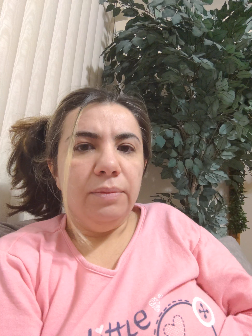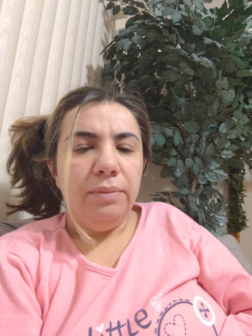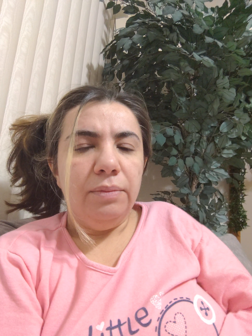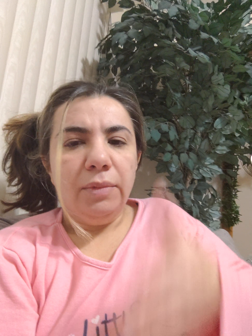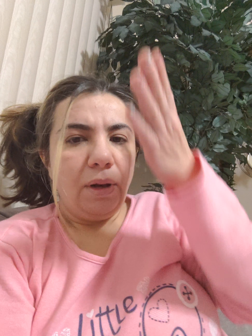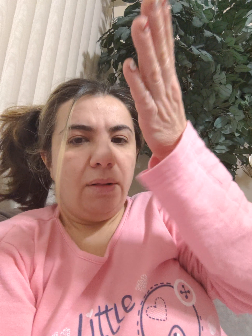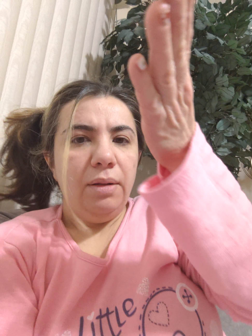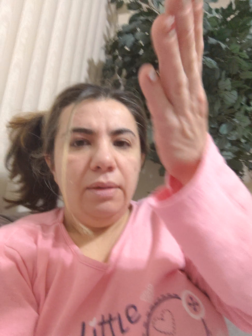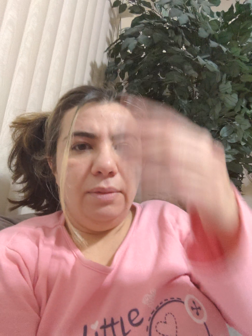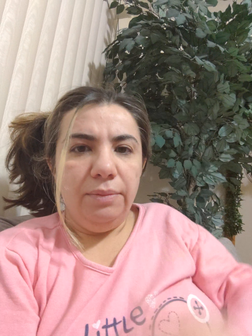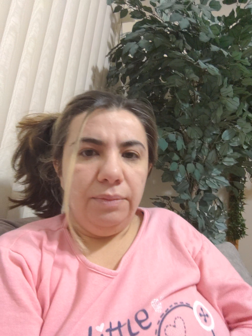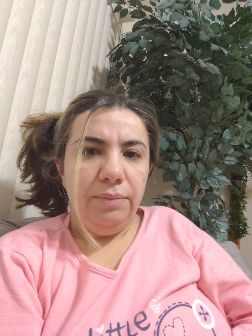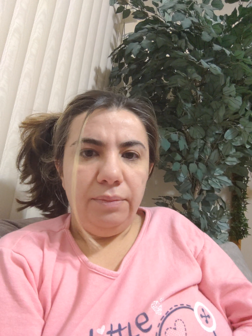there